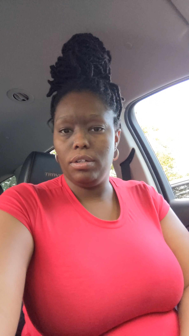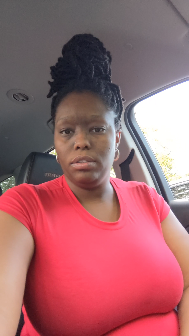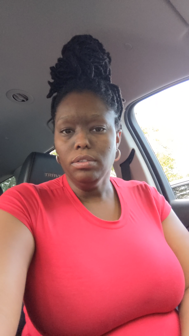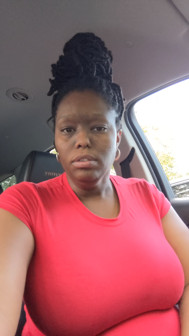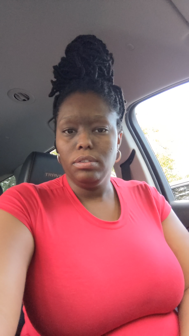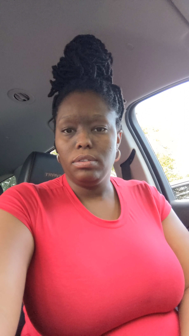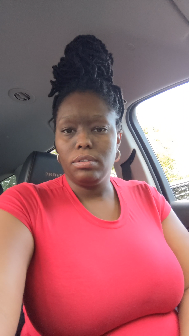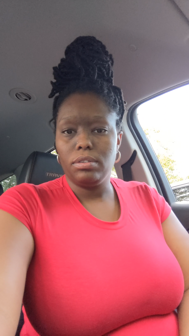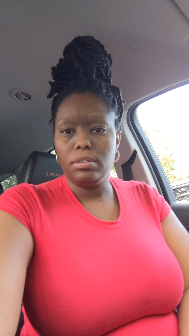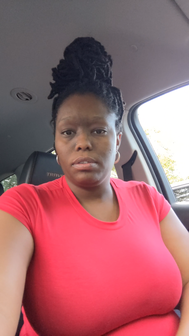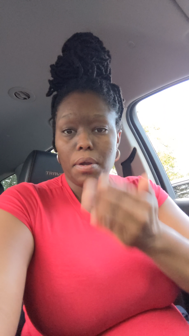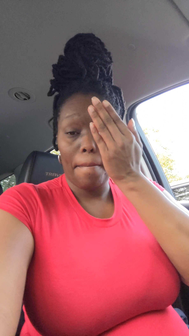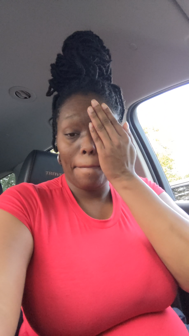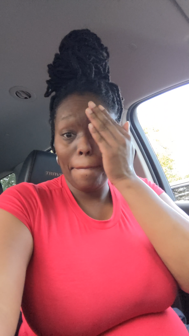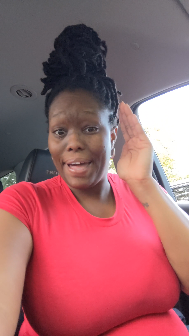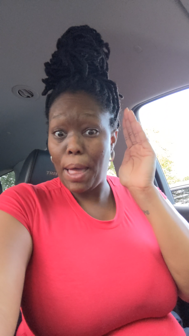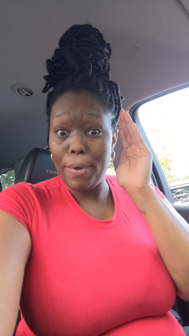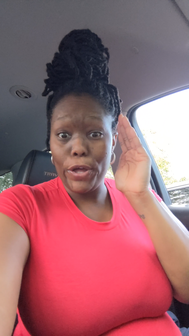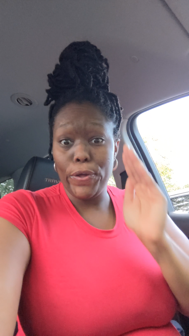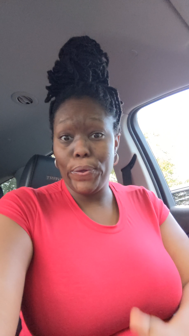peekaboo